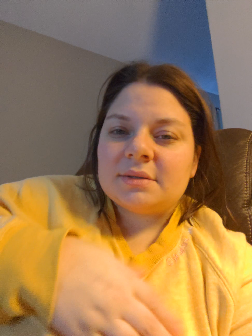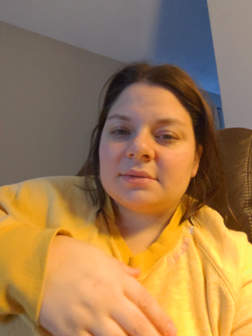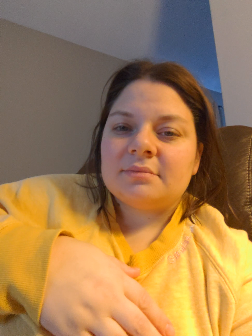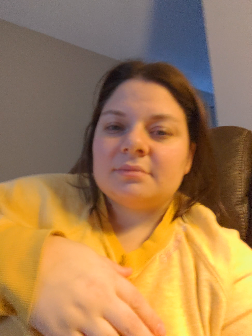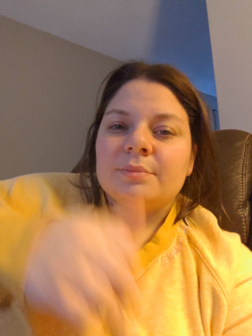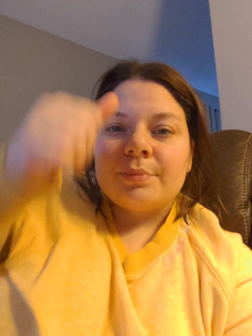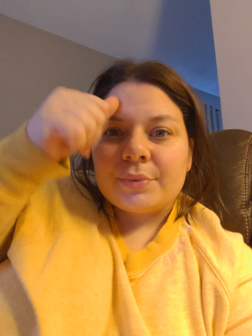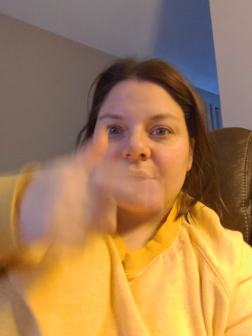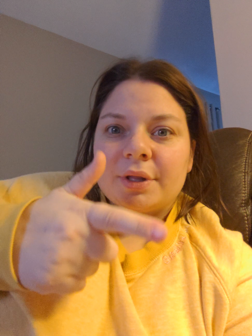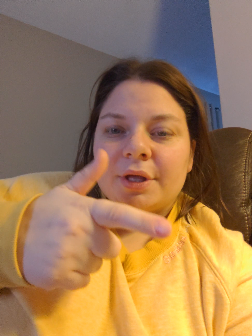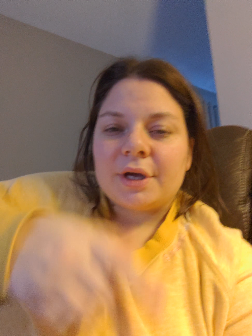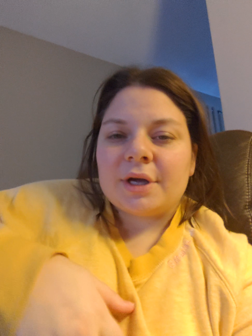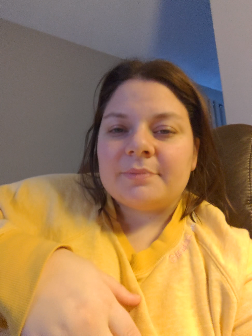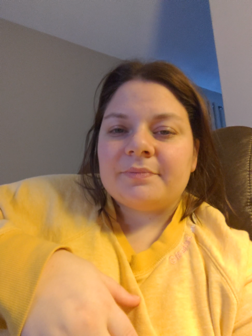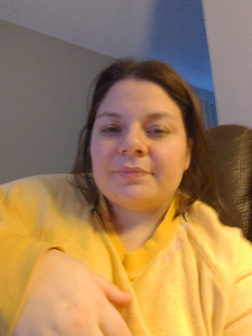brother